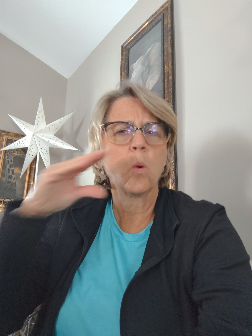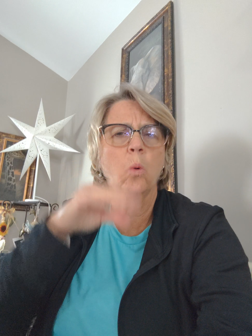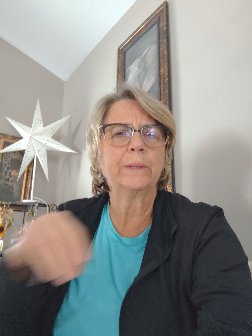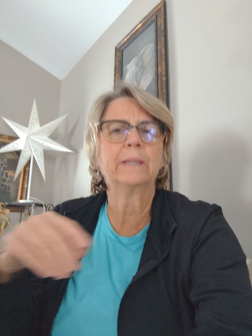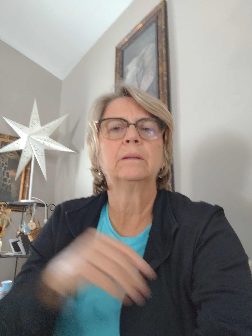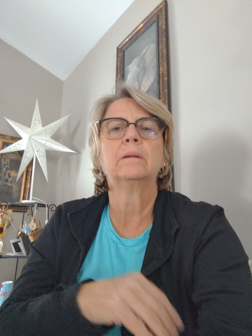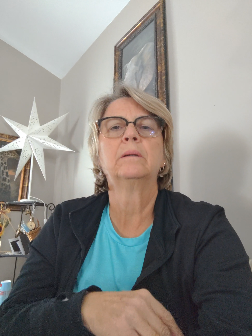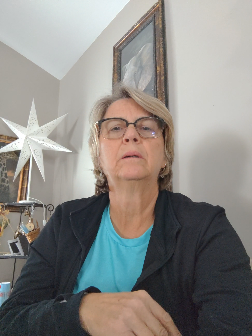story